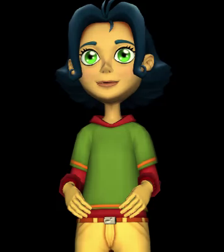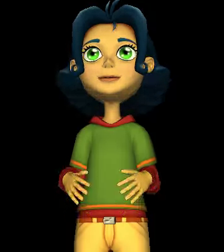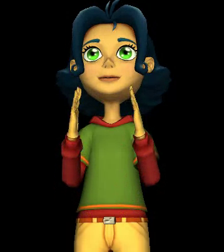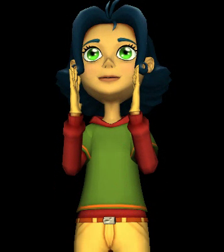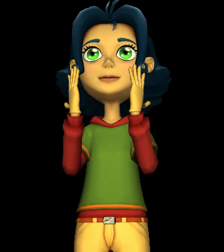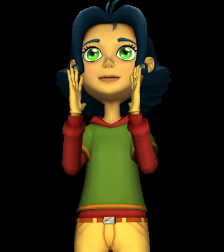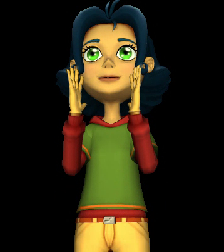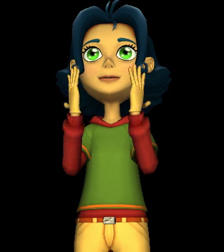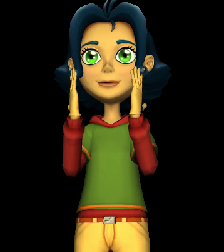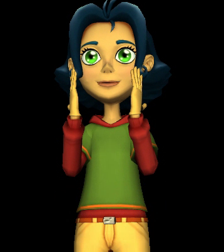أحسنت